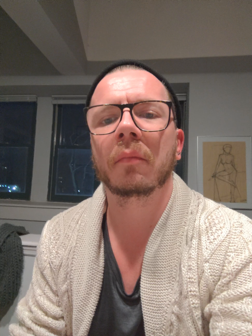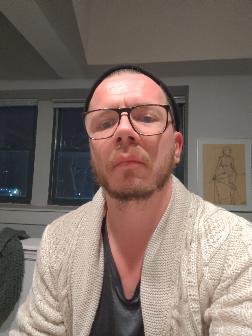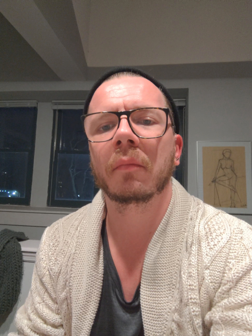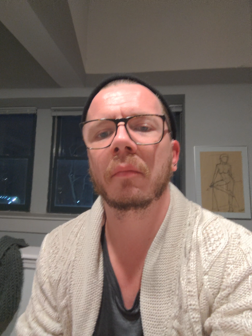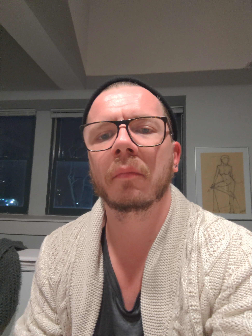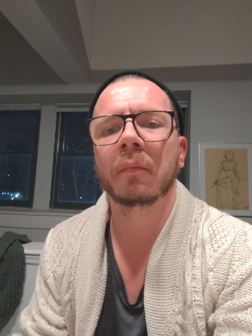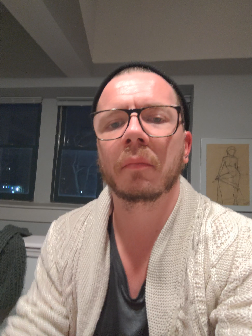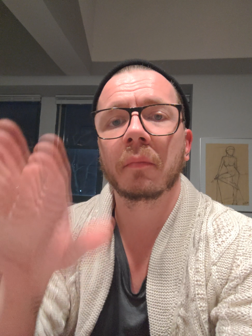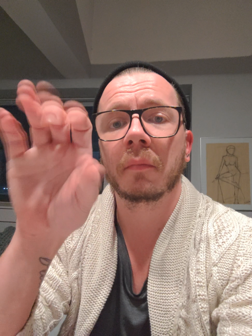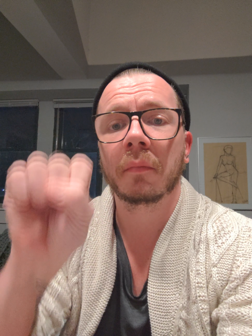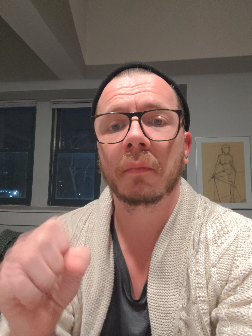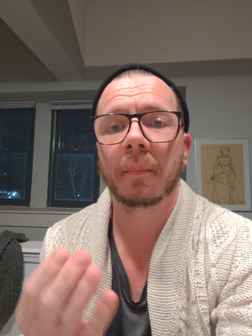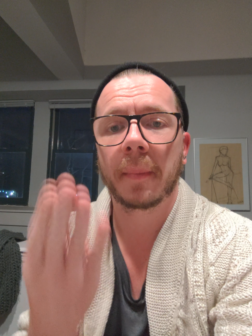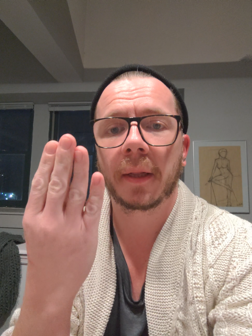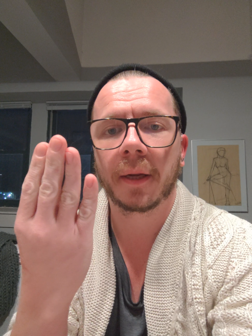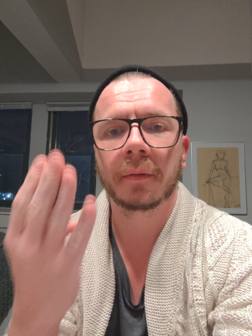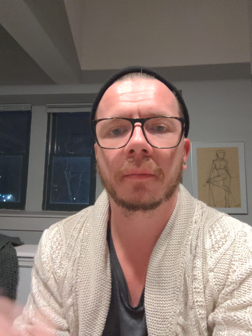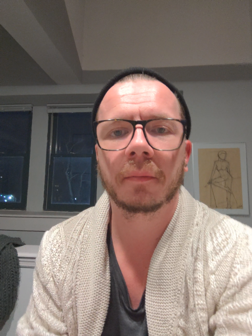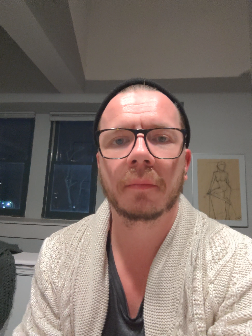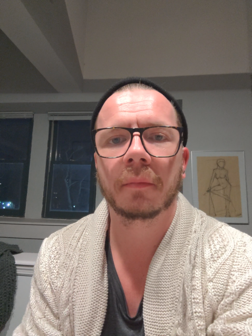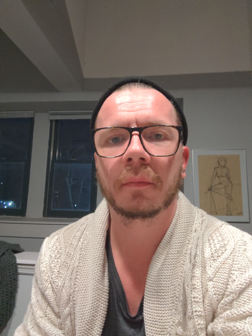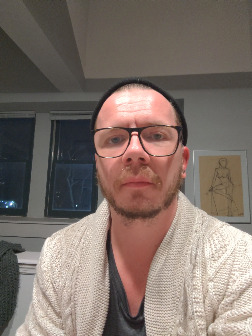mitten